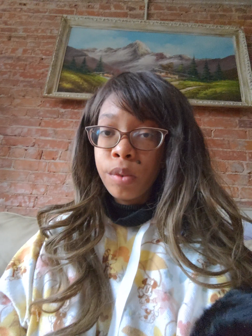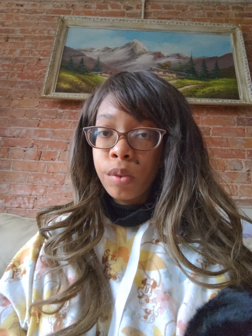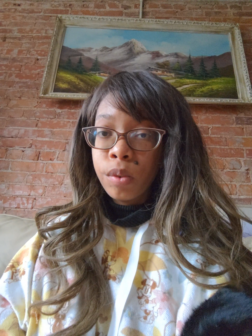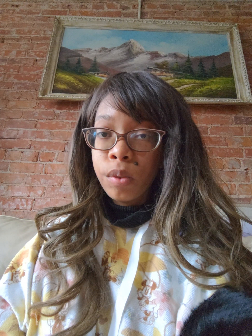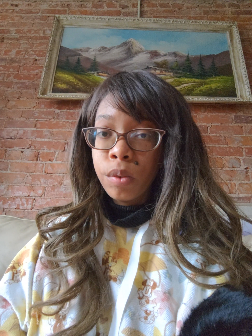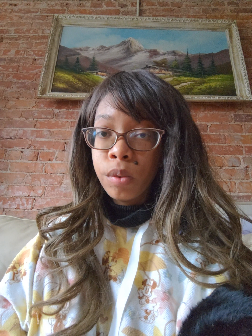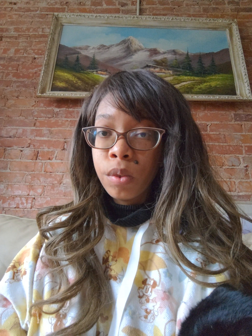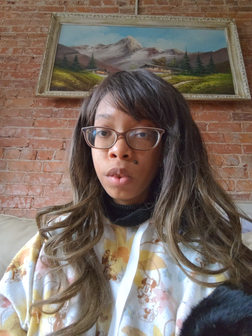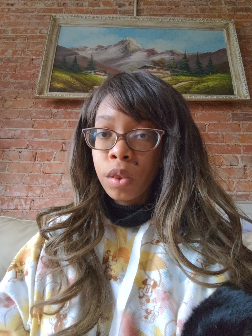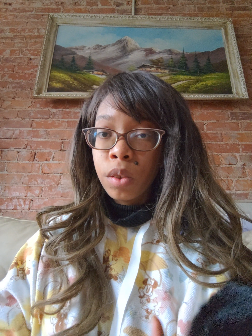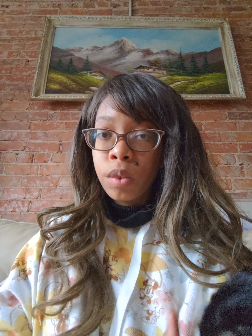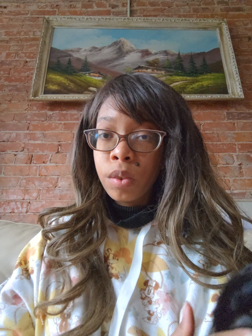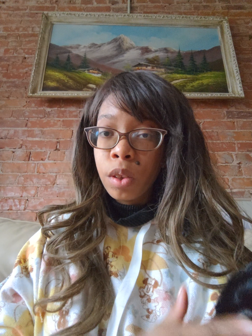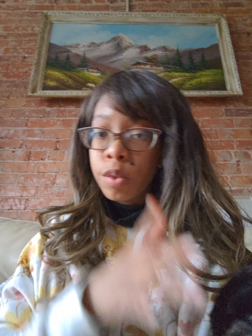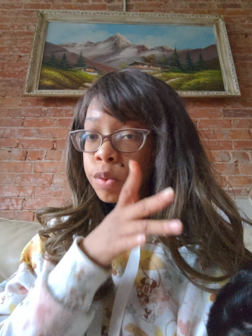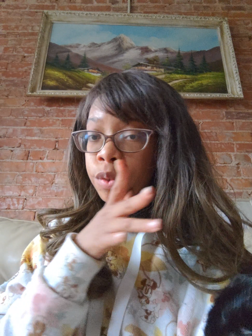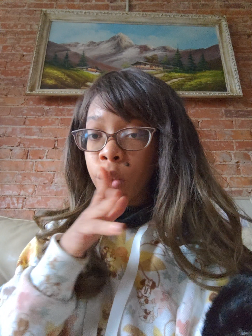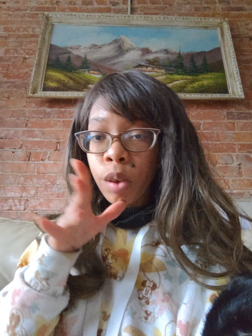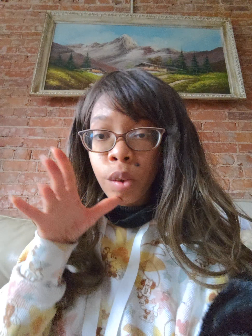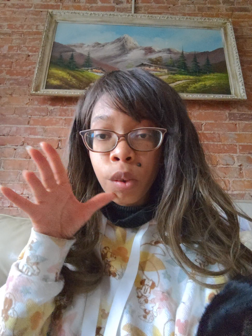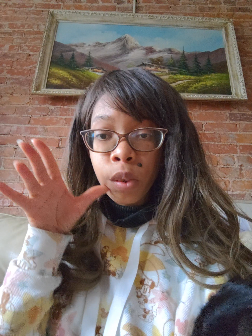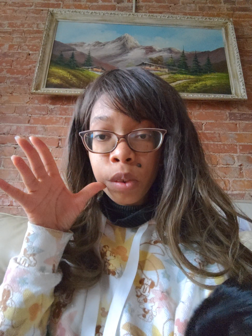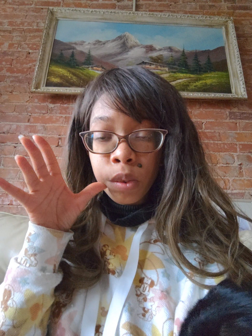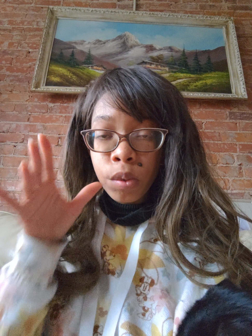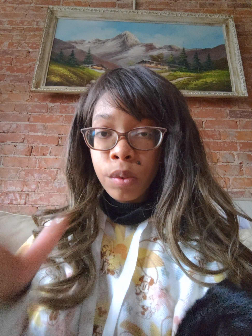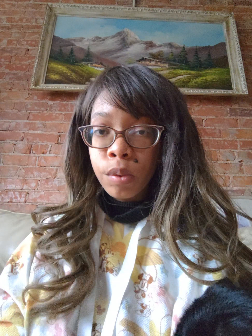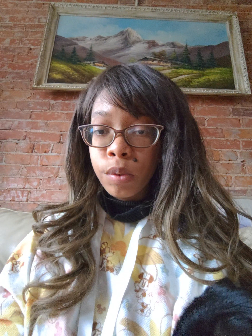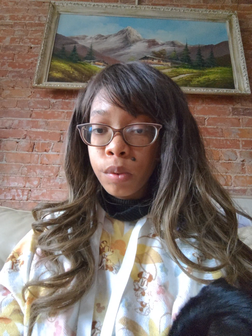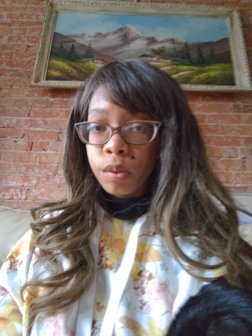farm